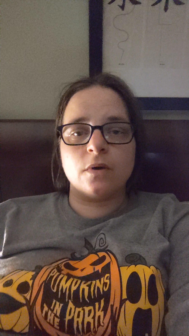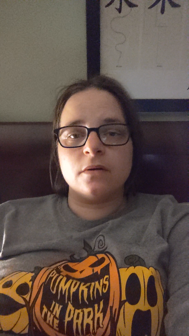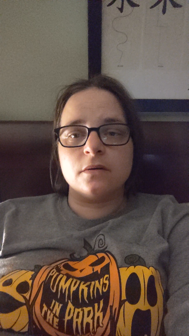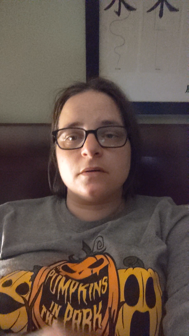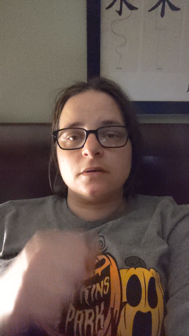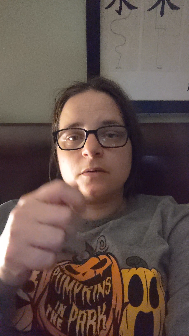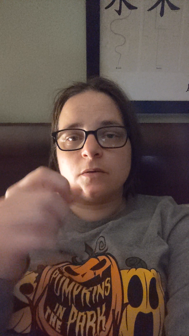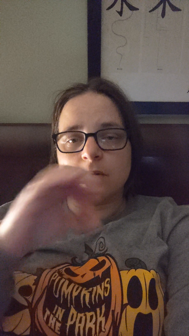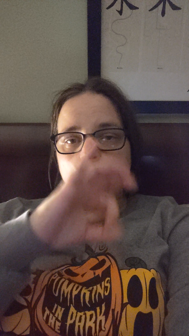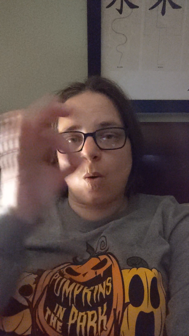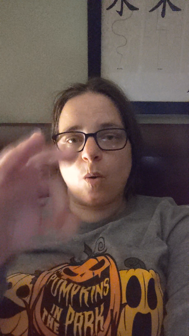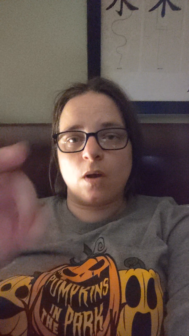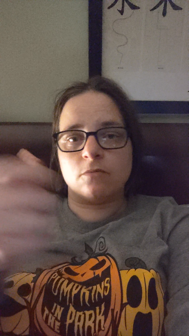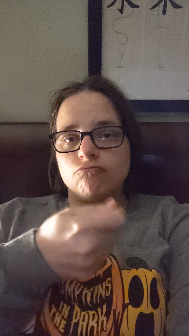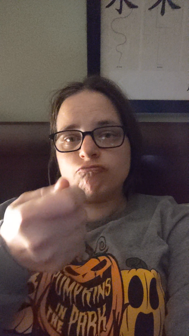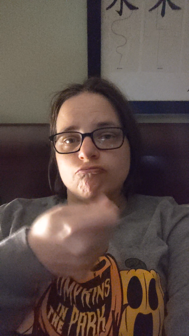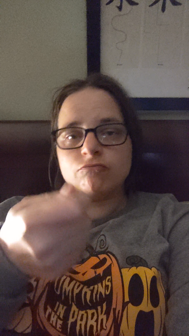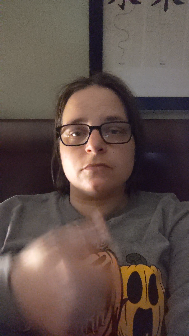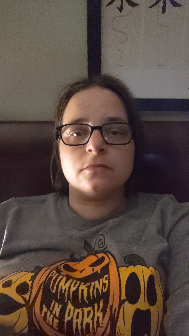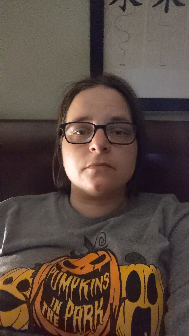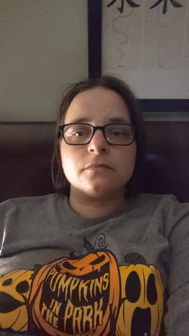hose